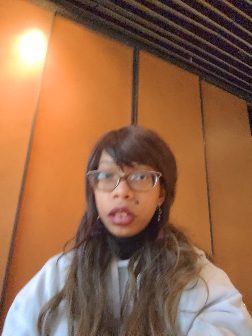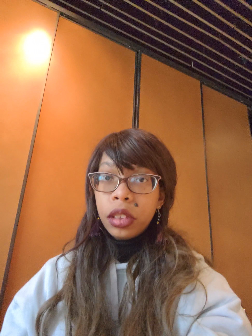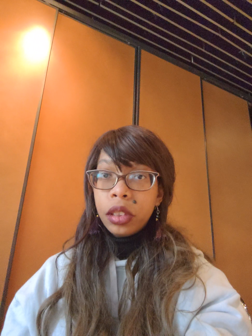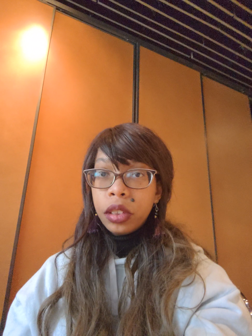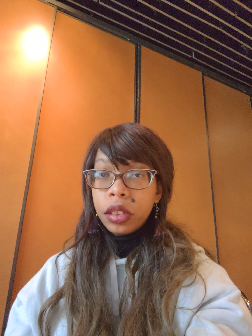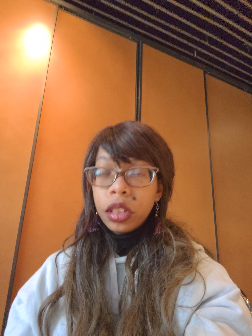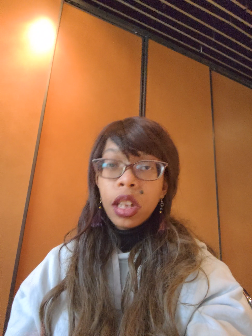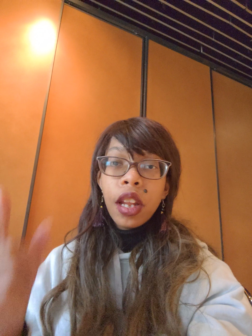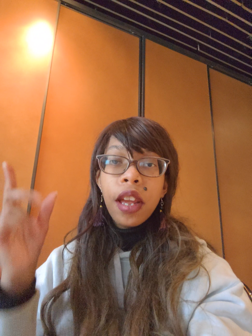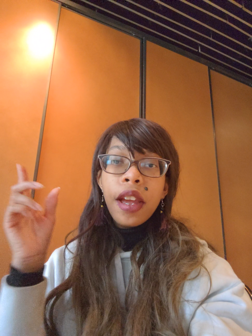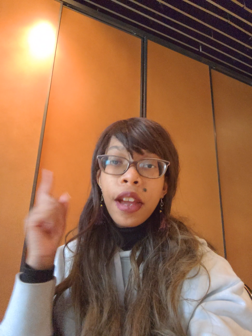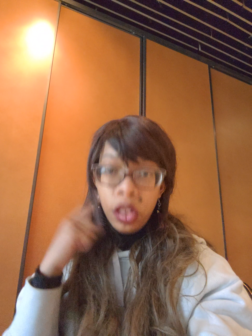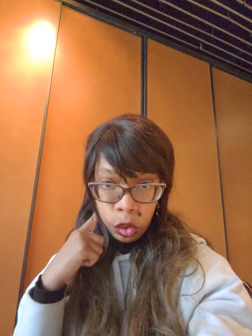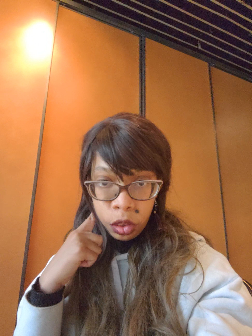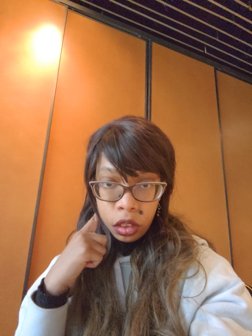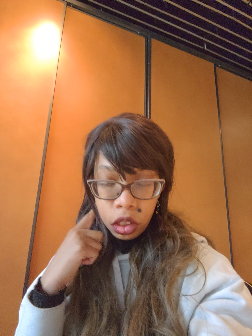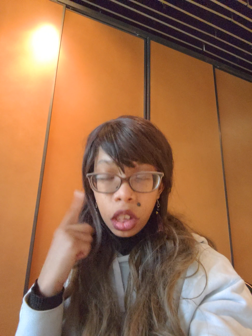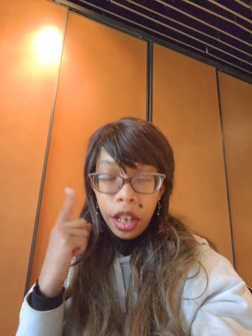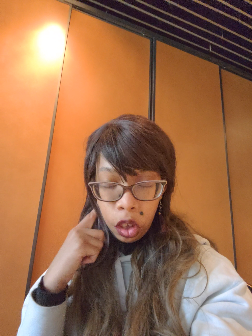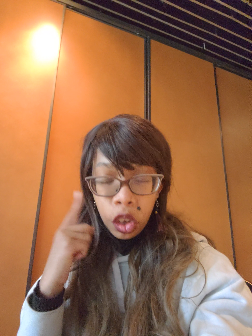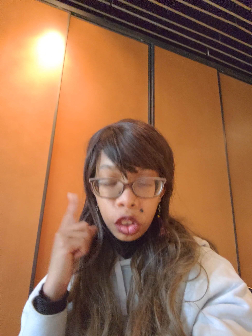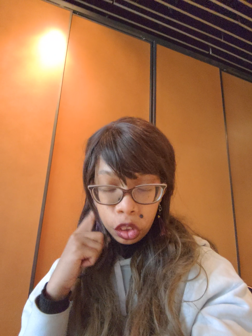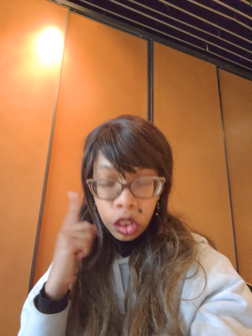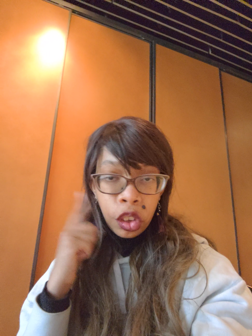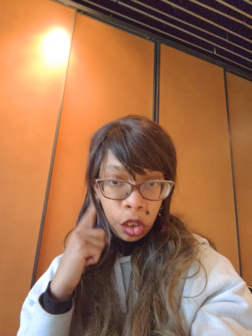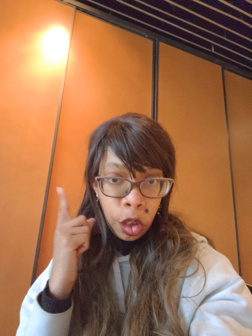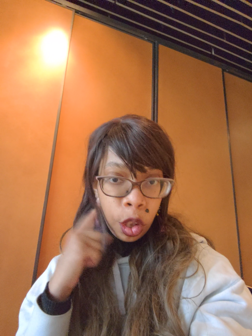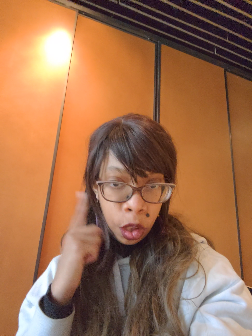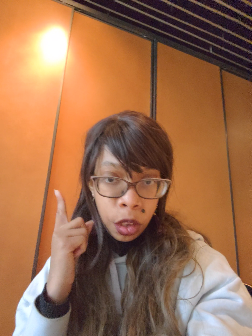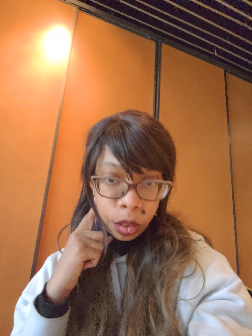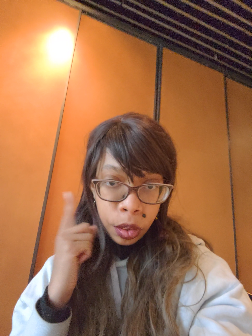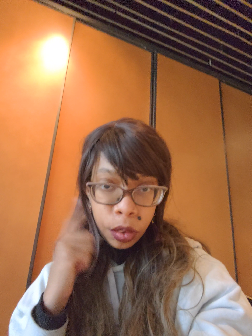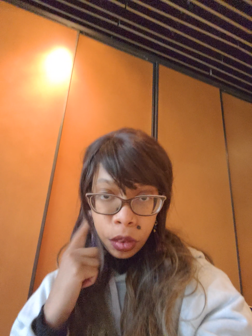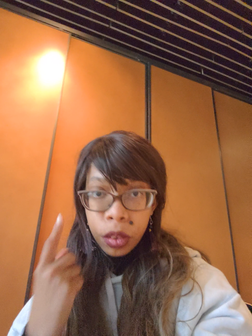hear